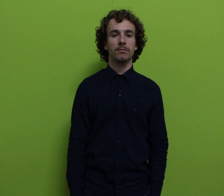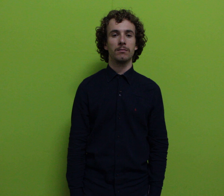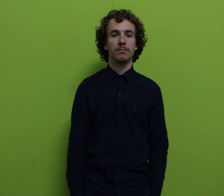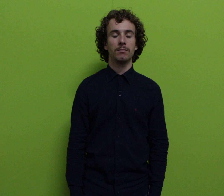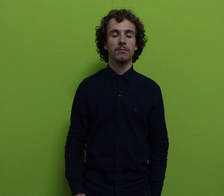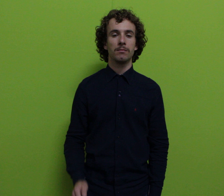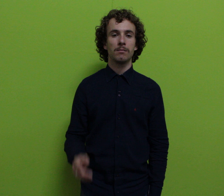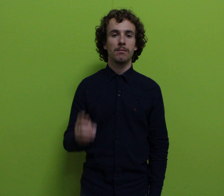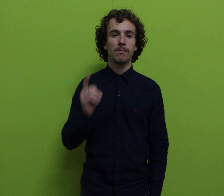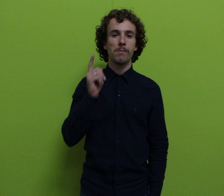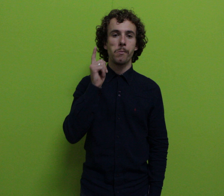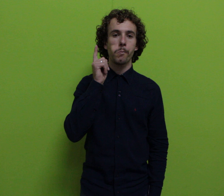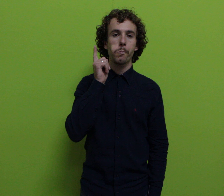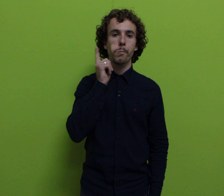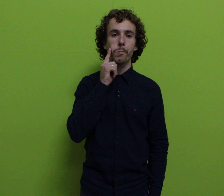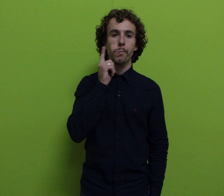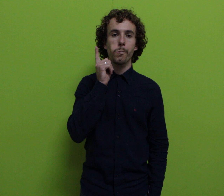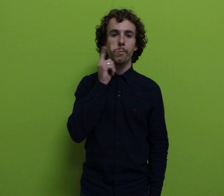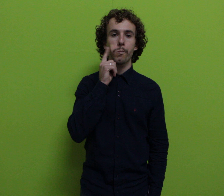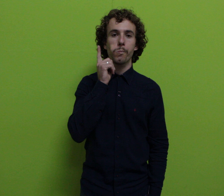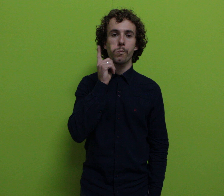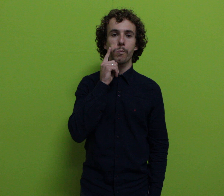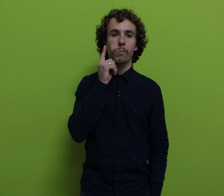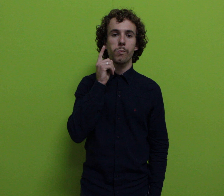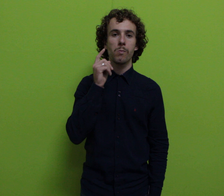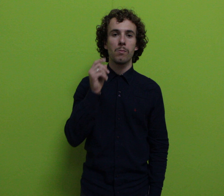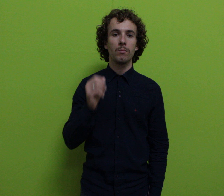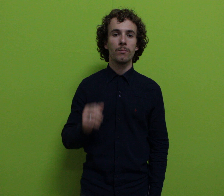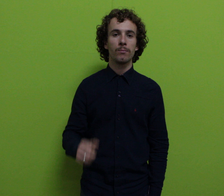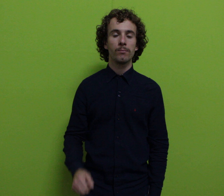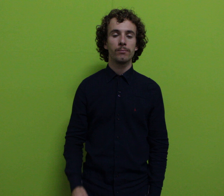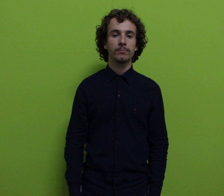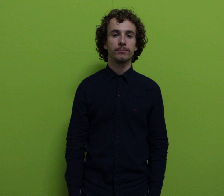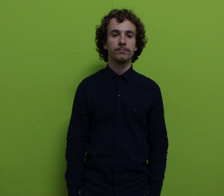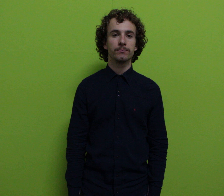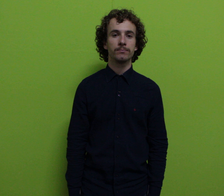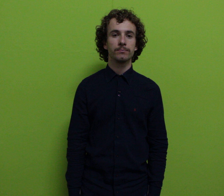bala